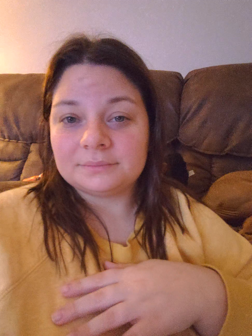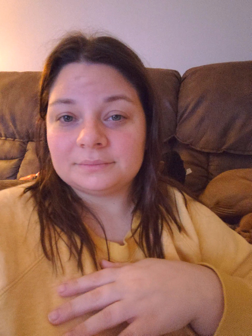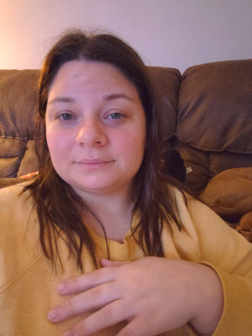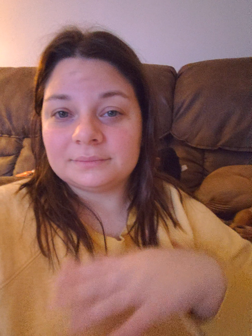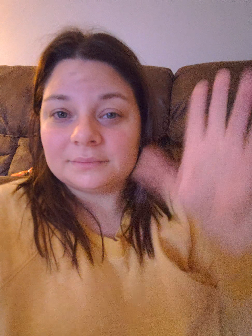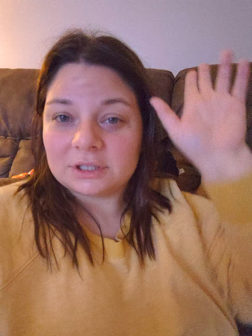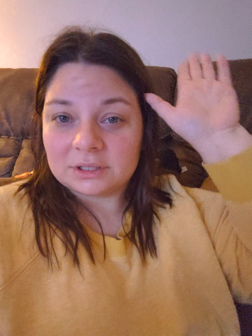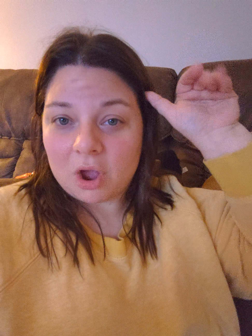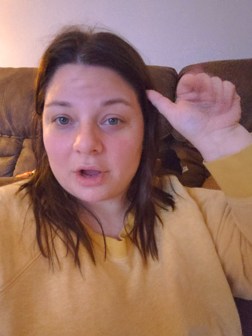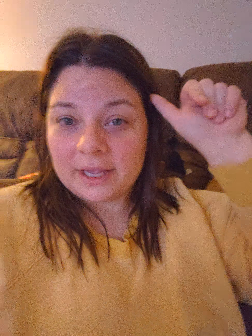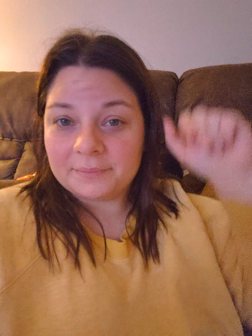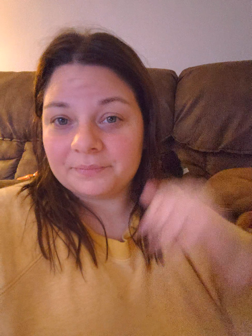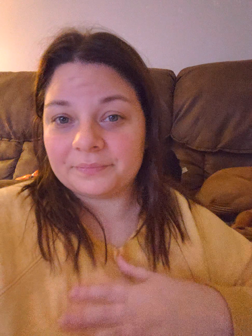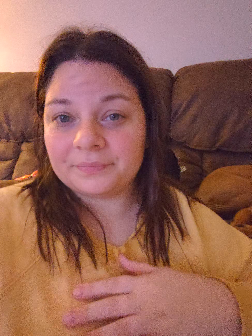donkey